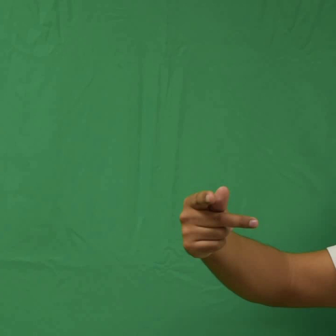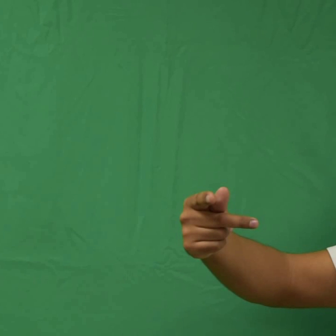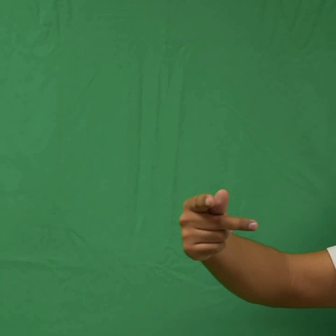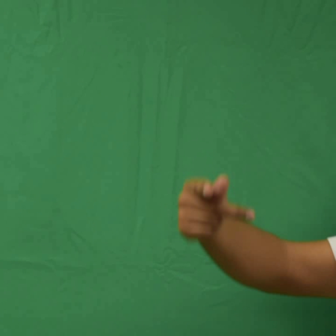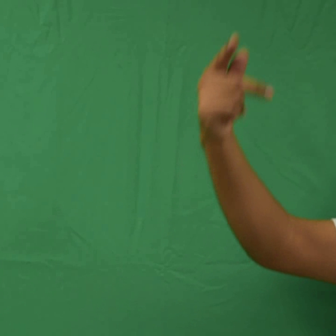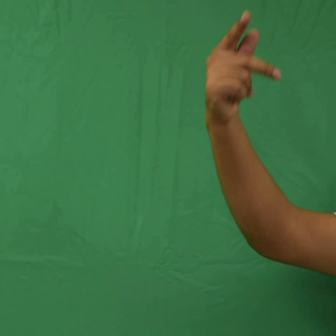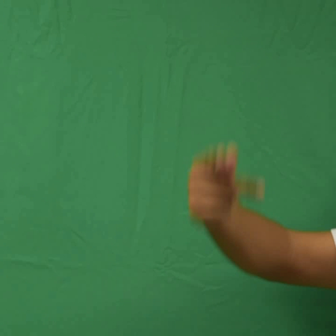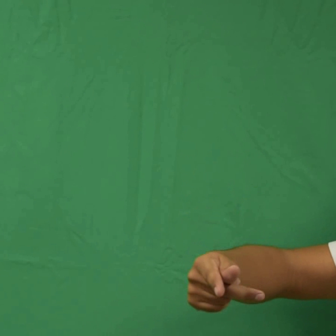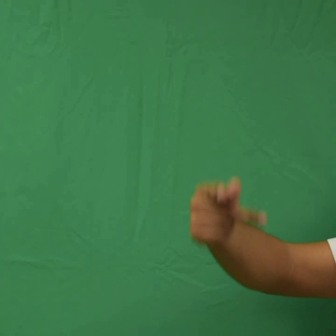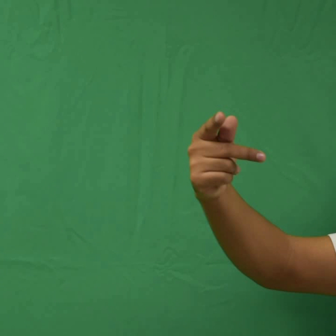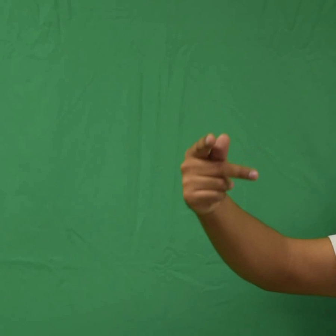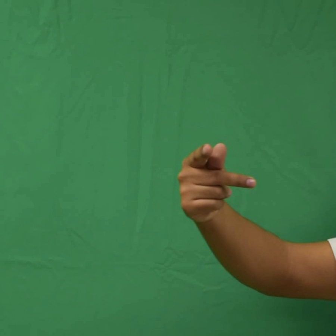K